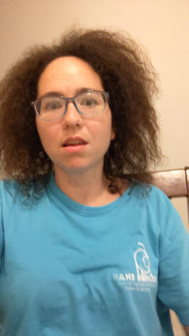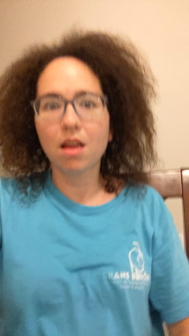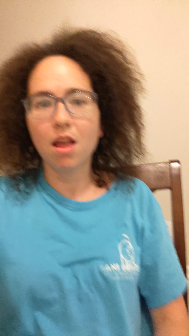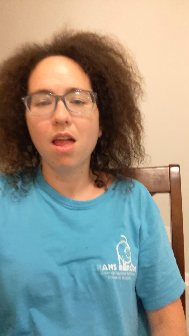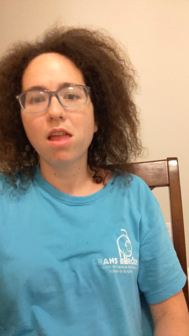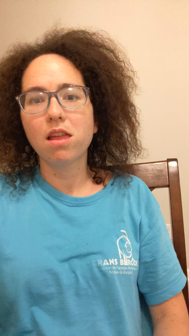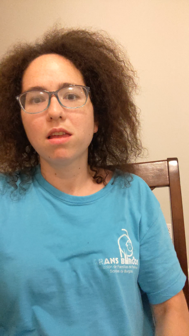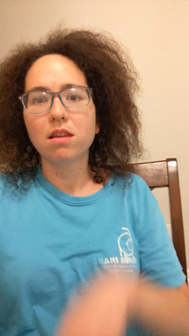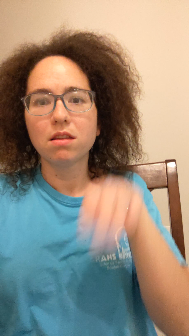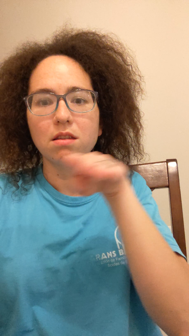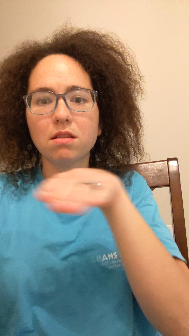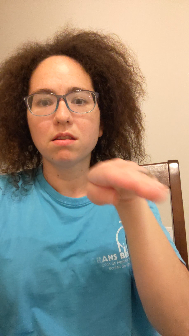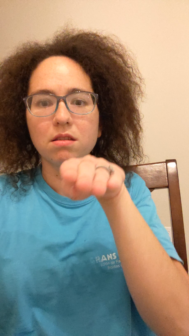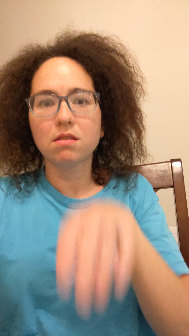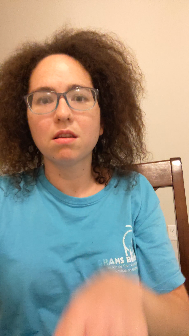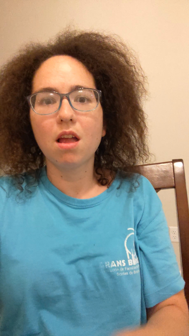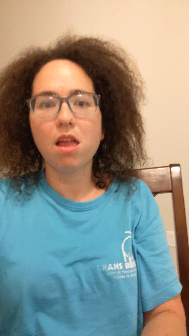boots